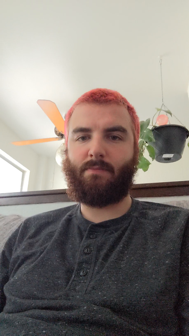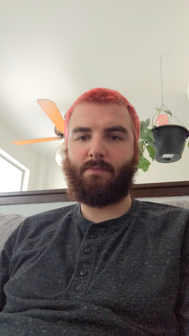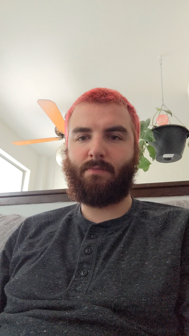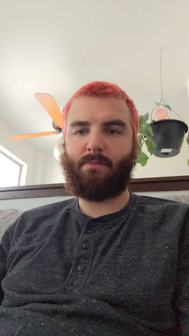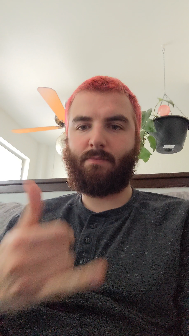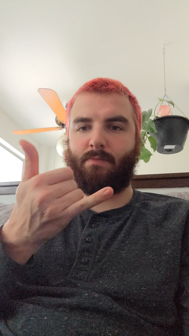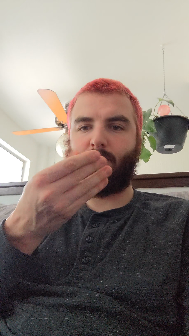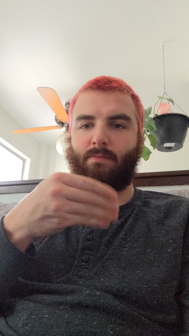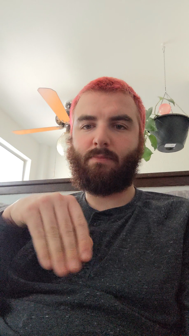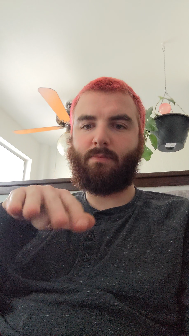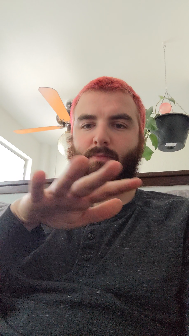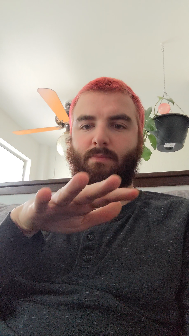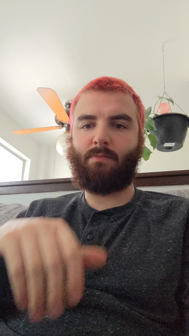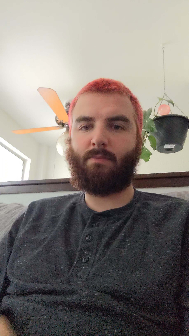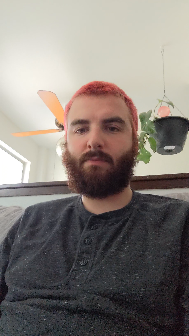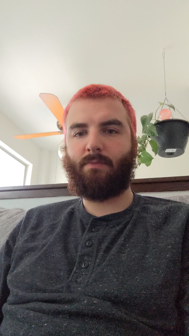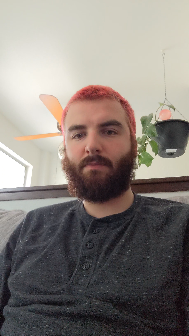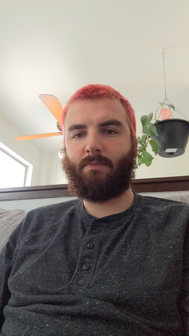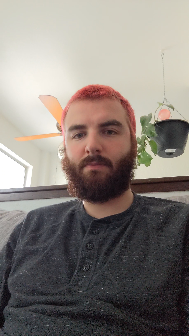playground